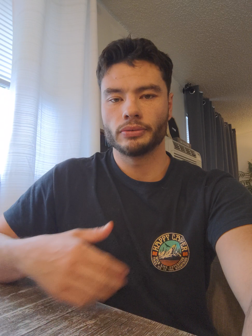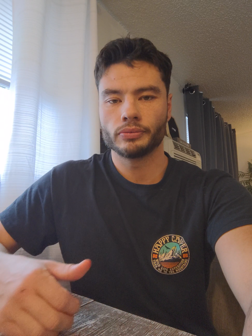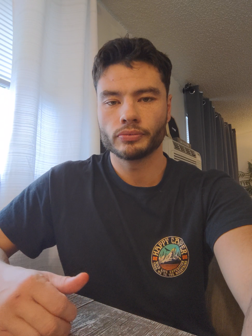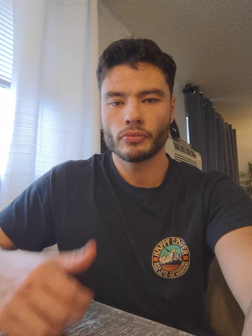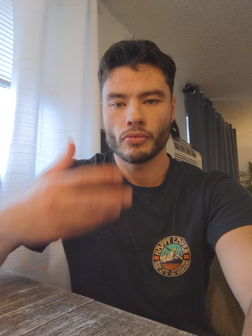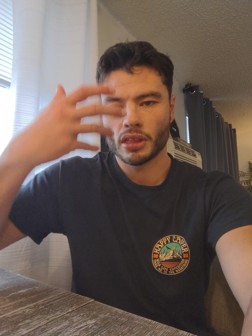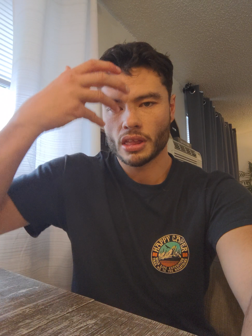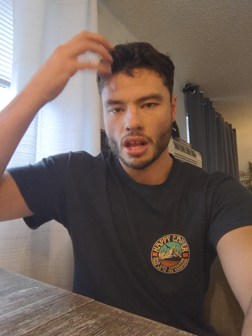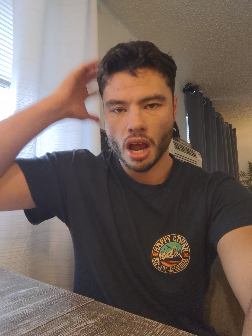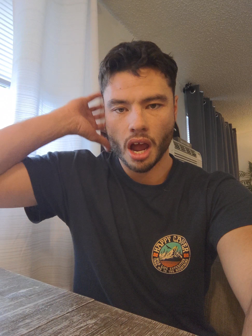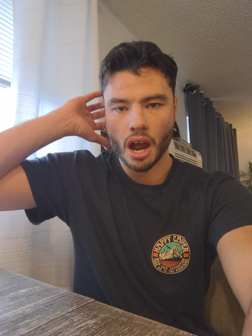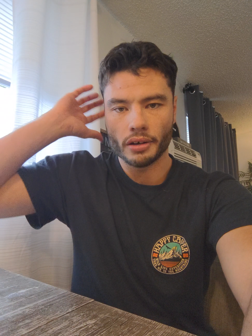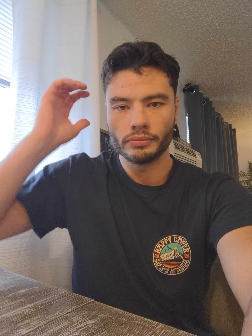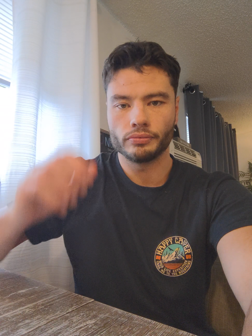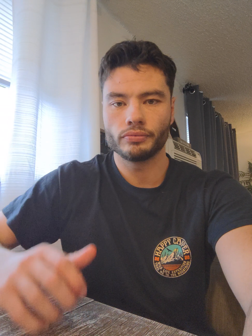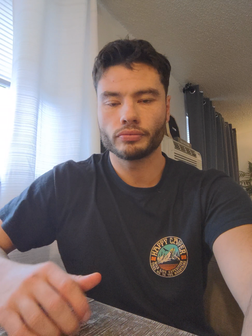lion